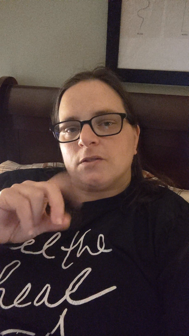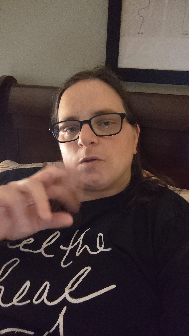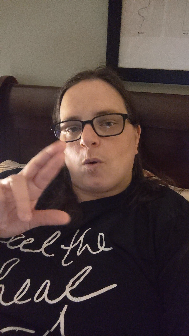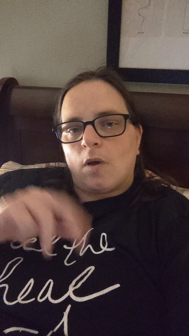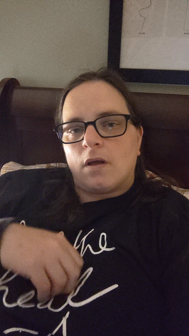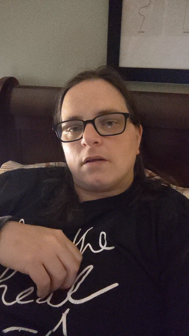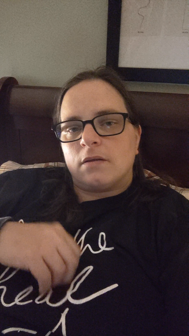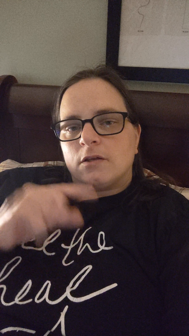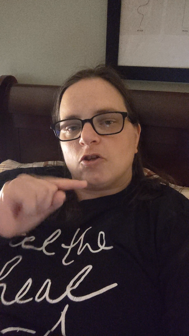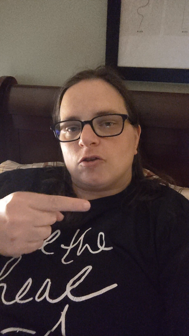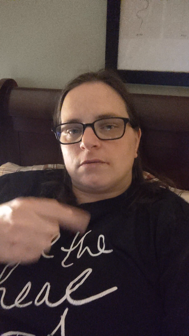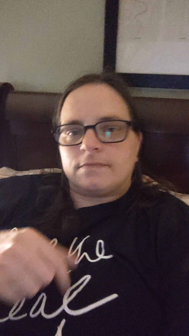hurt